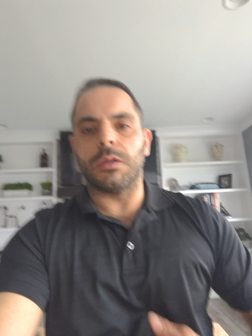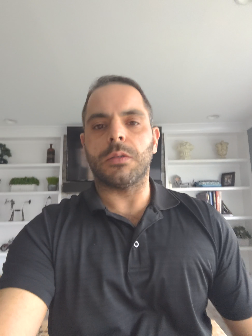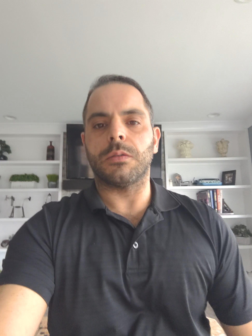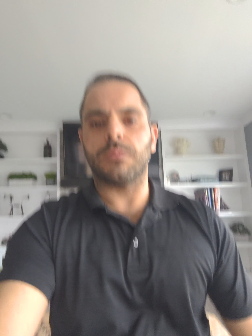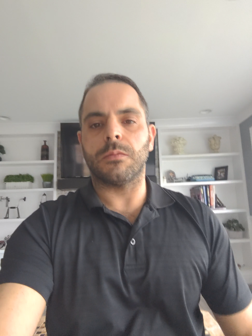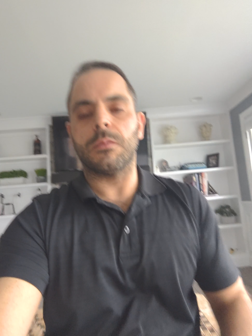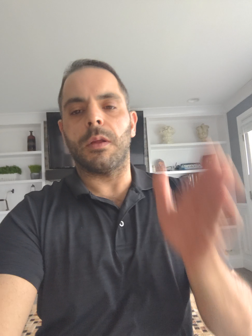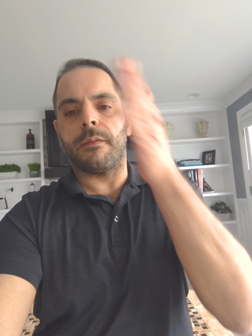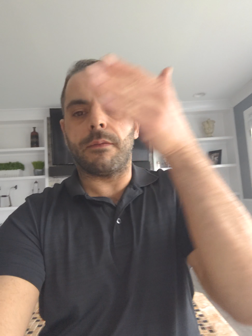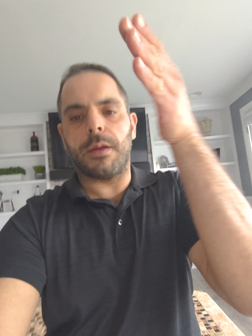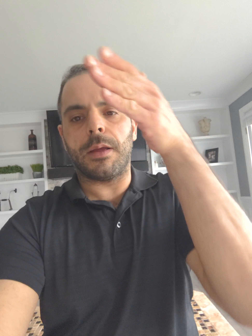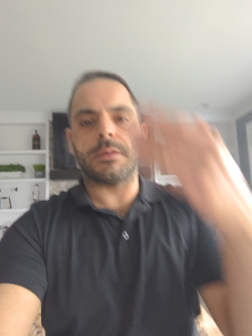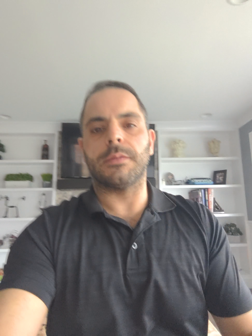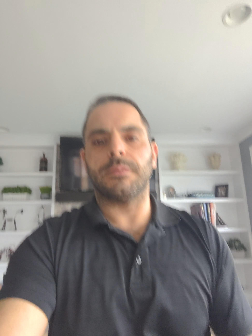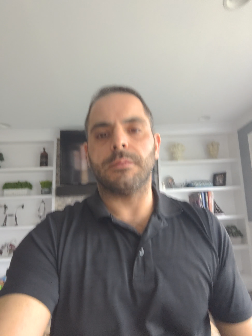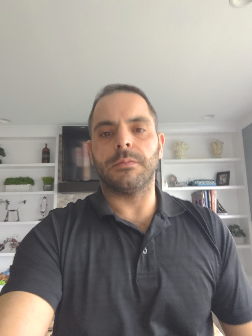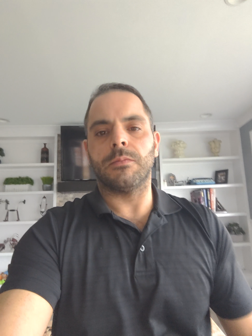flag